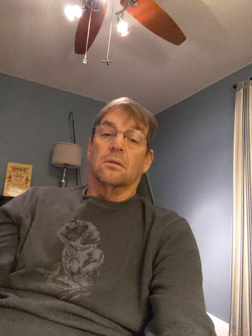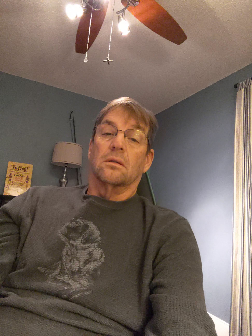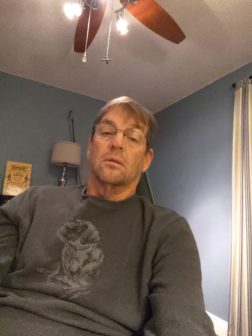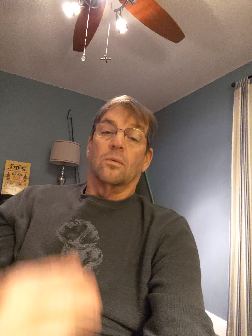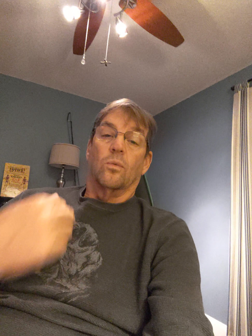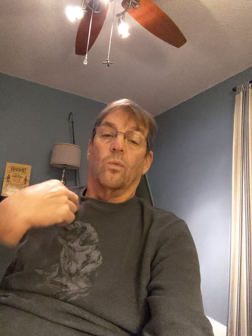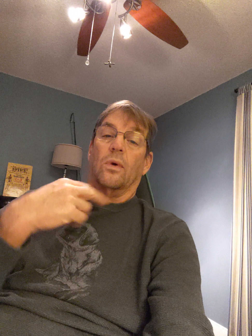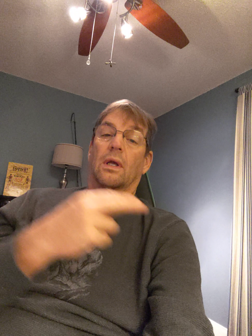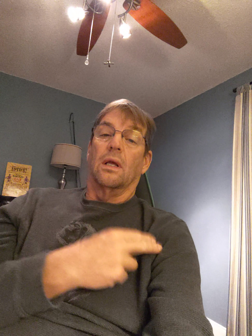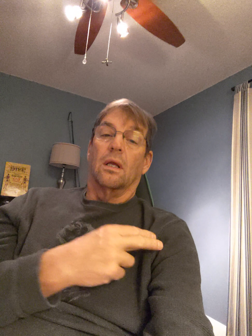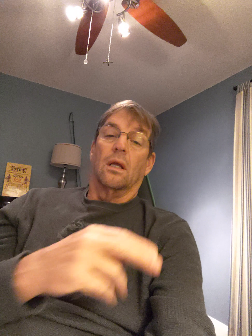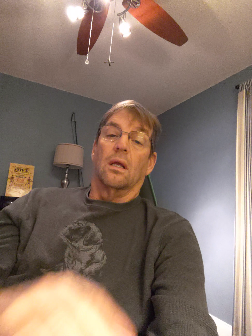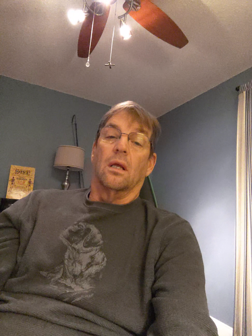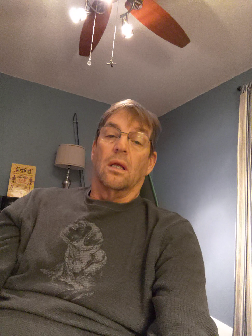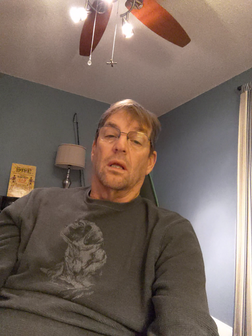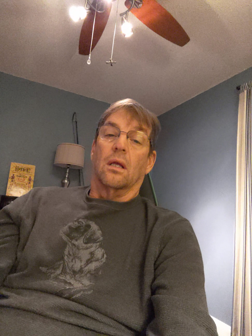we